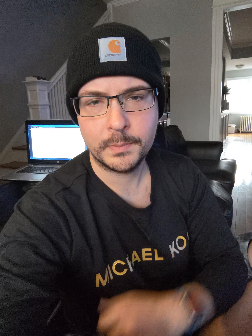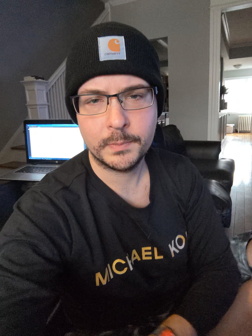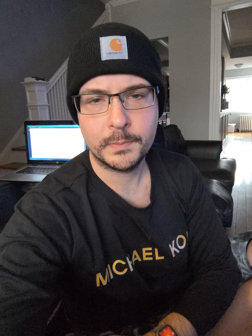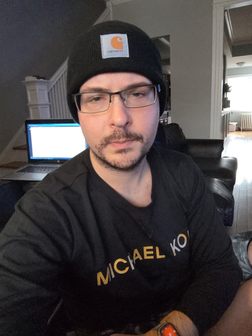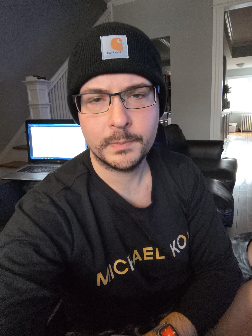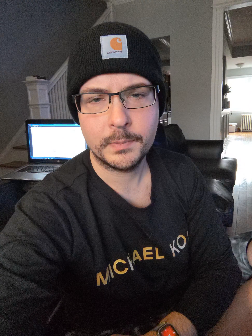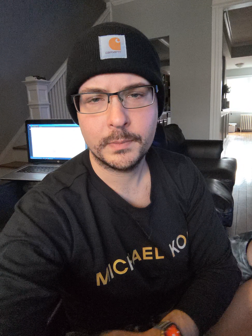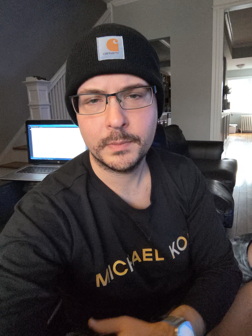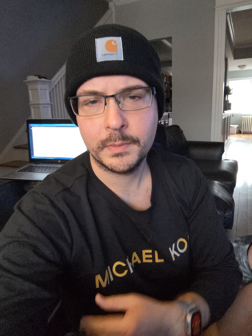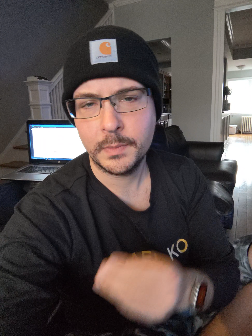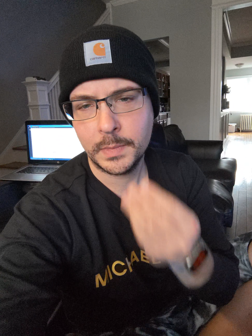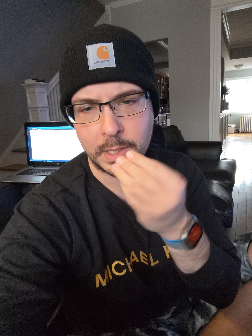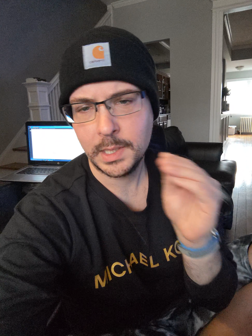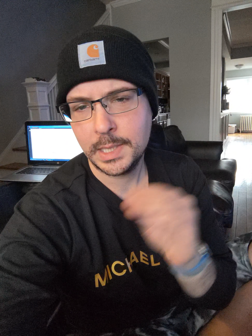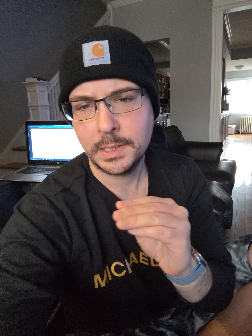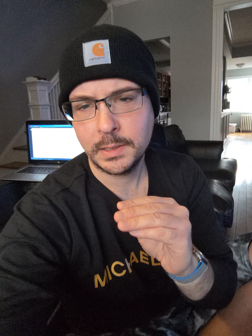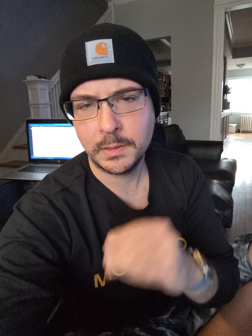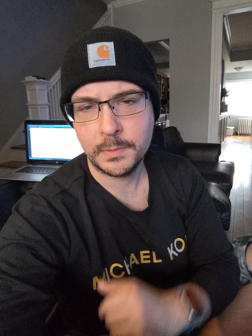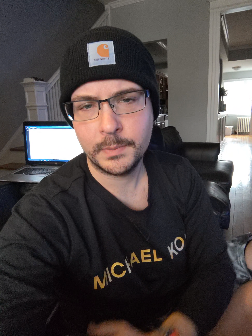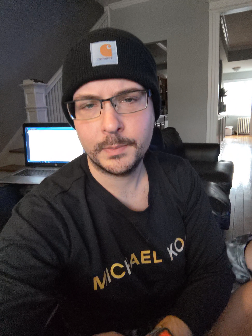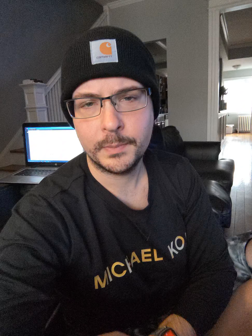kiss